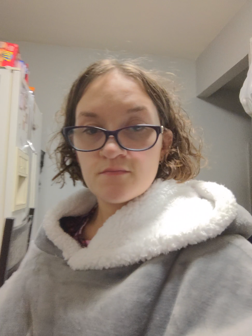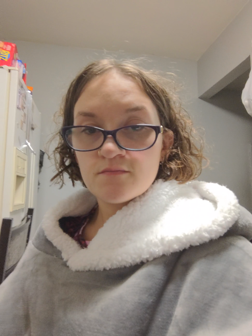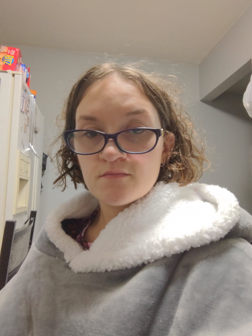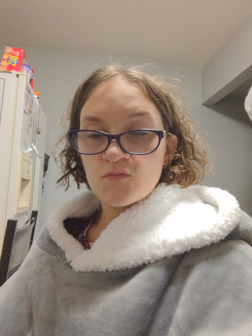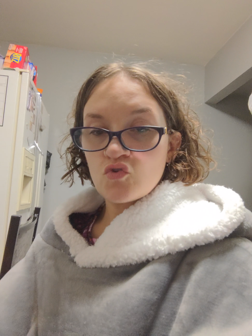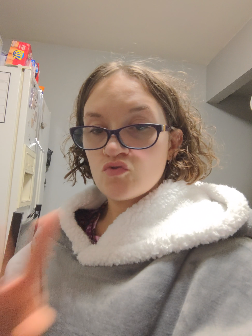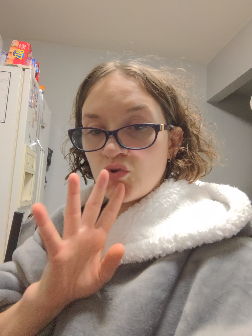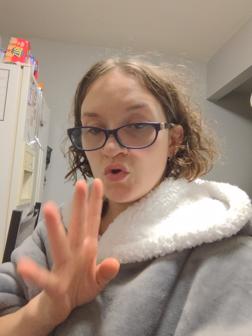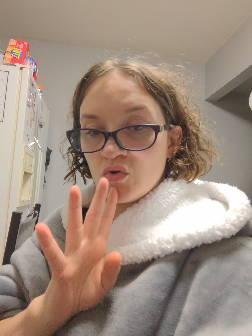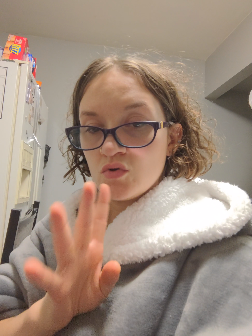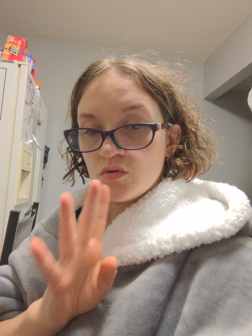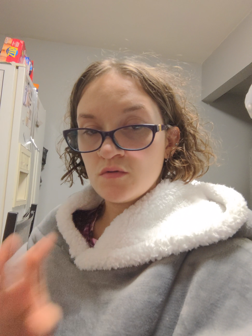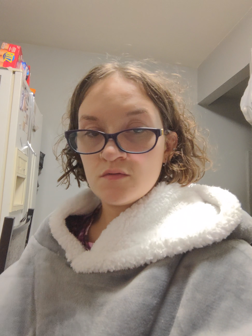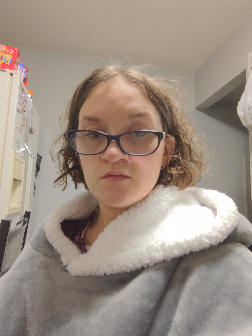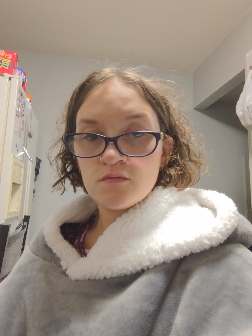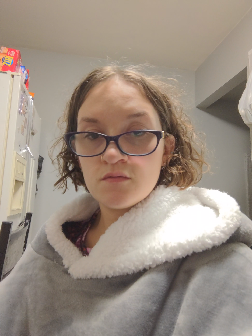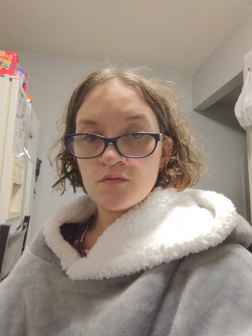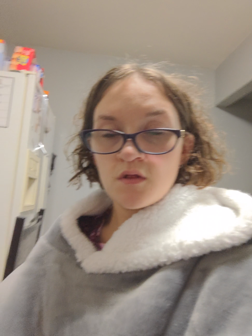talk